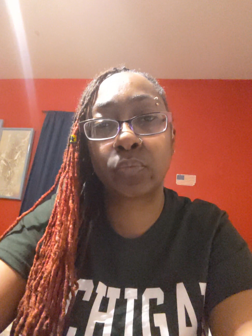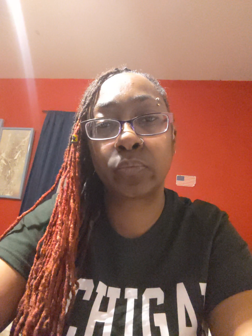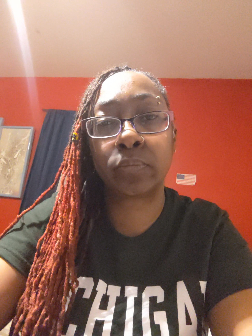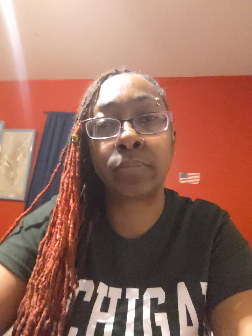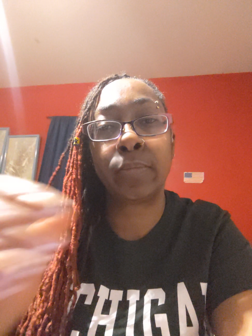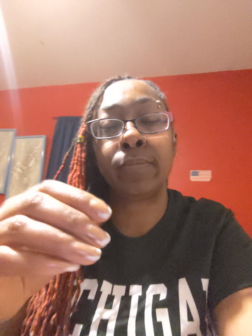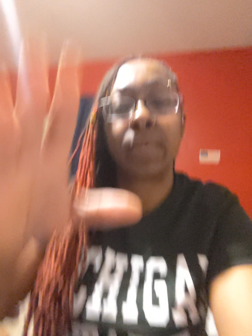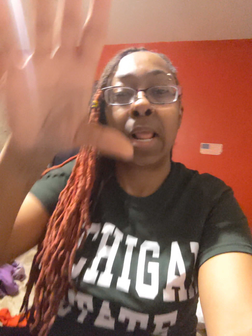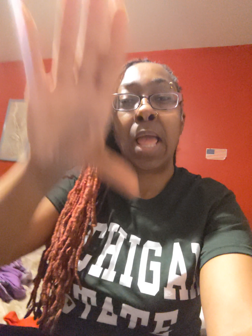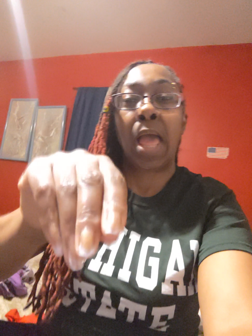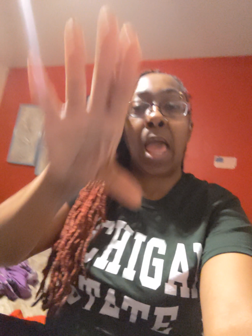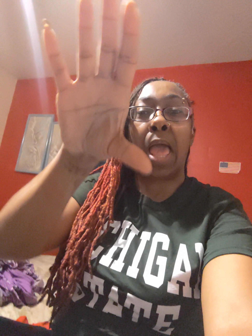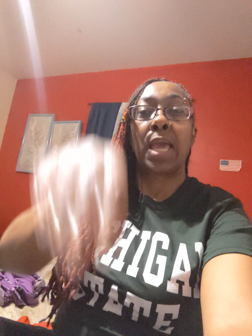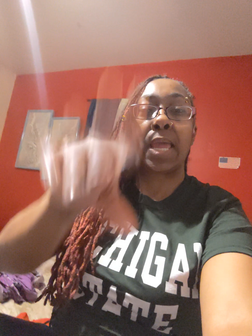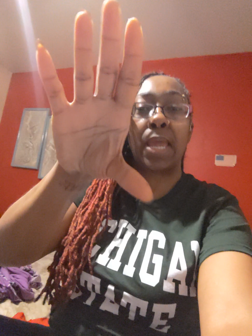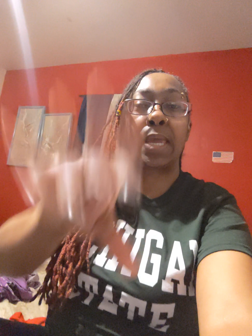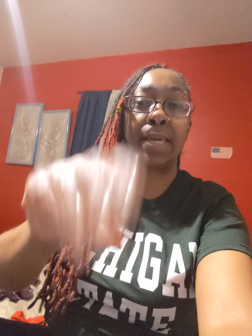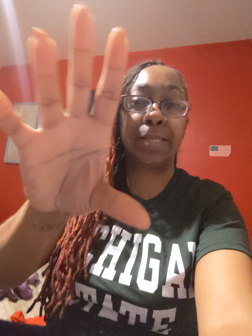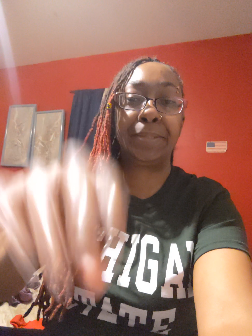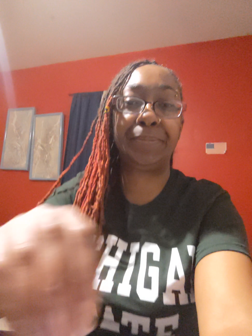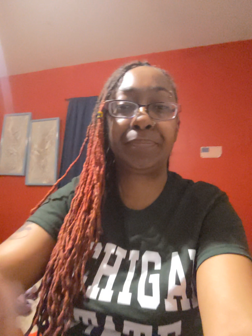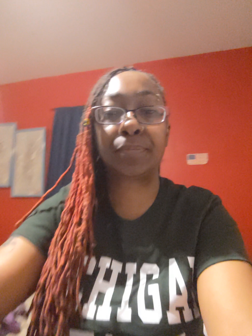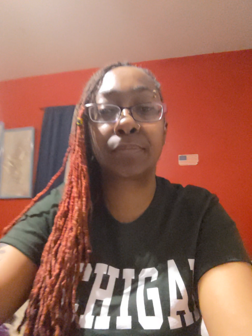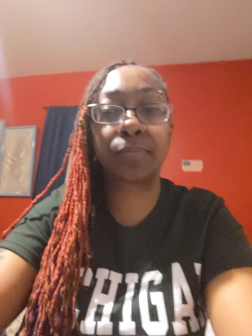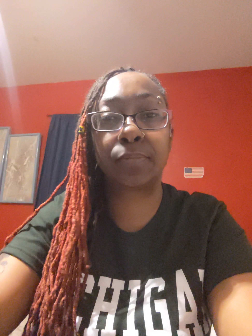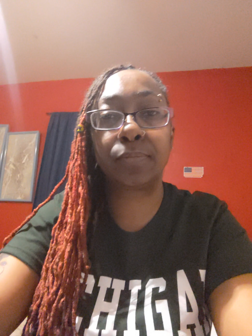alligator